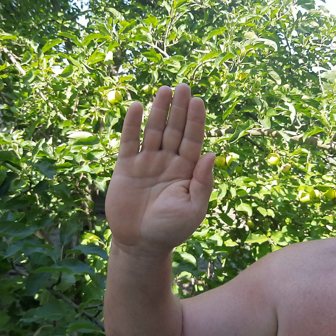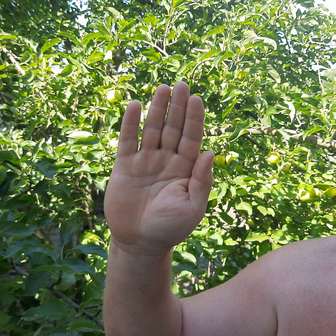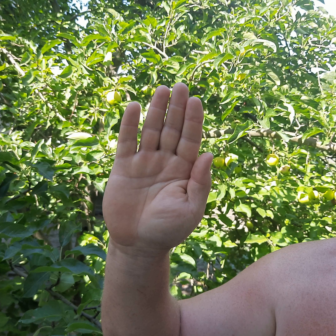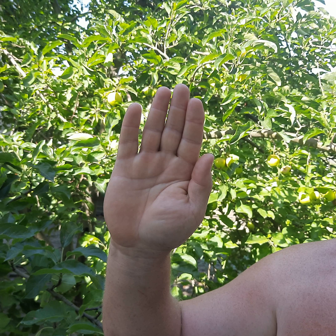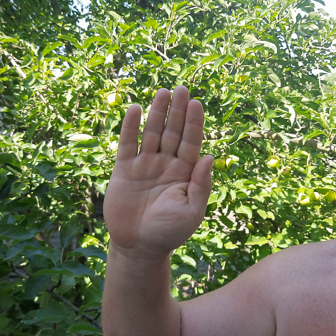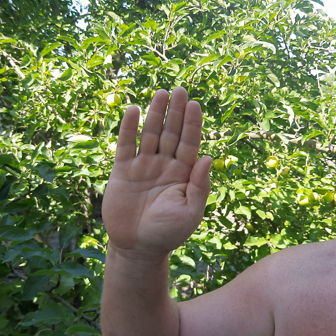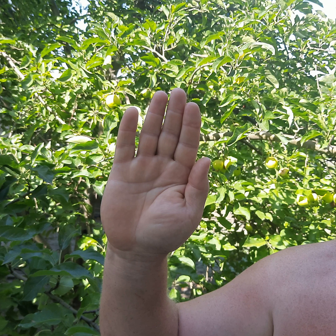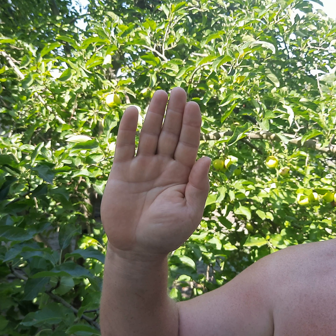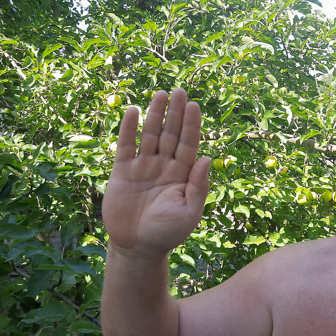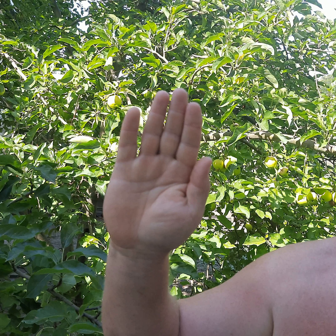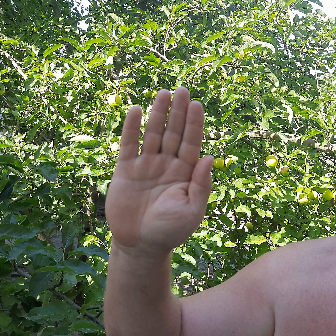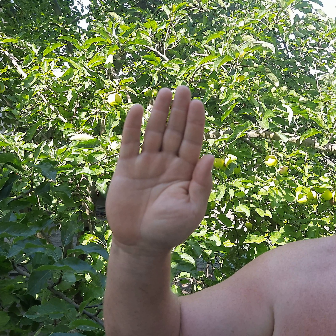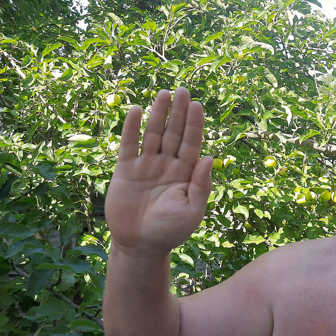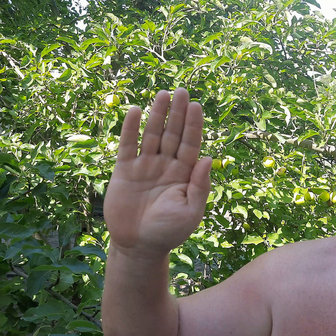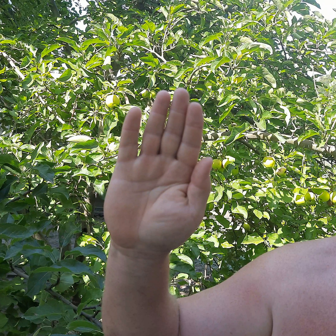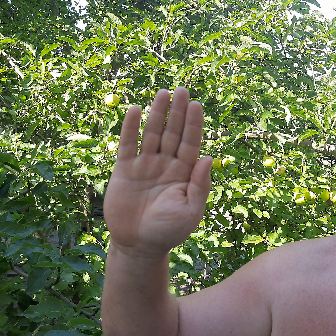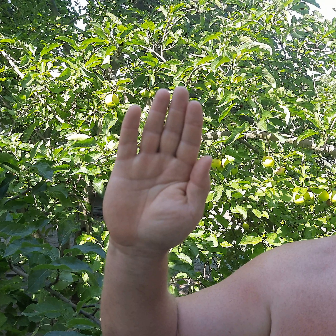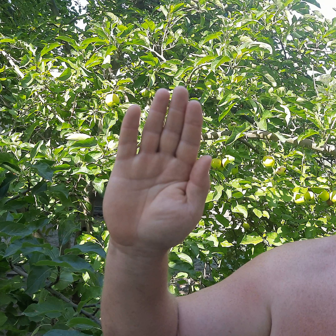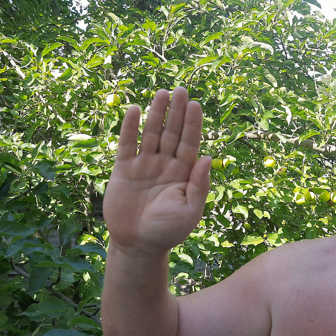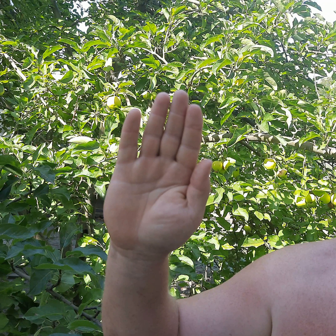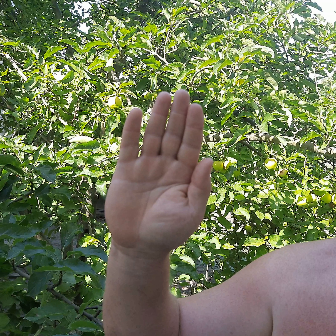В